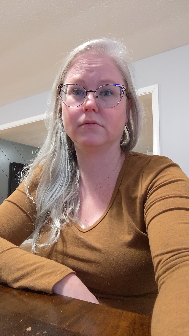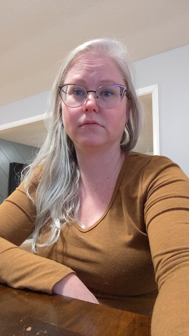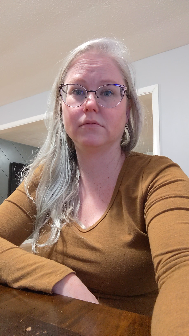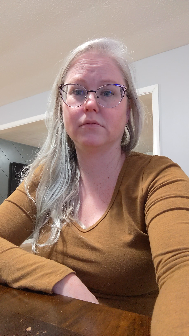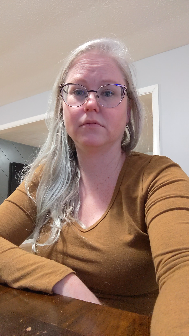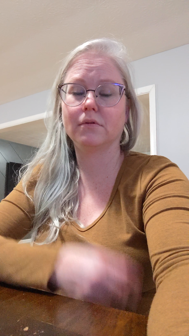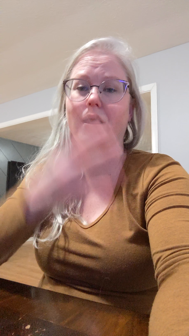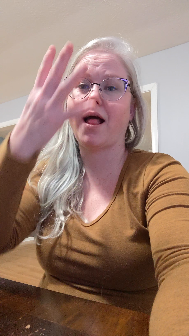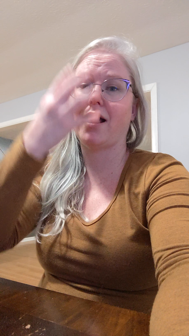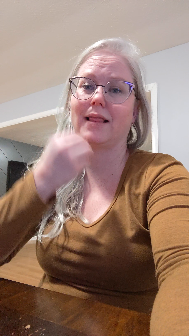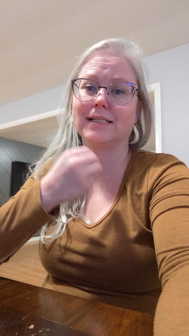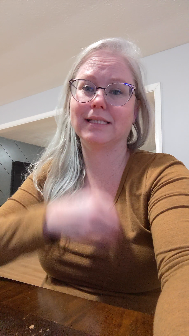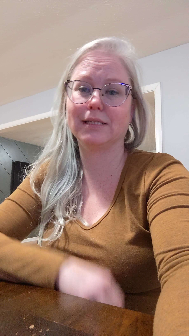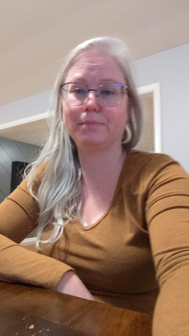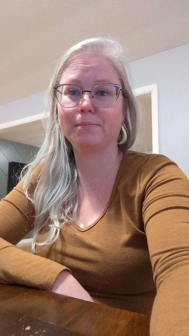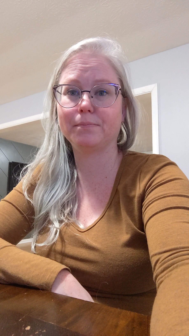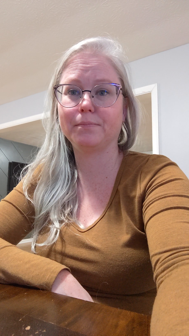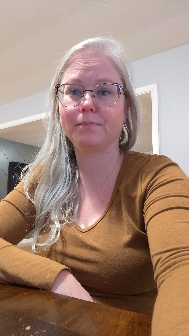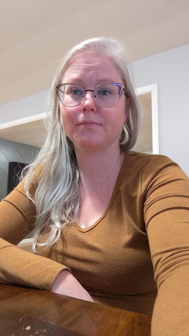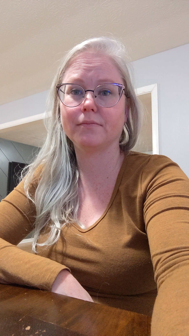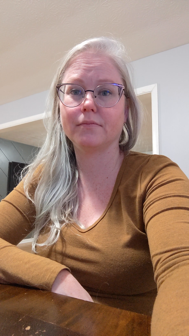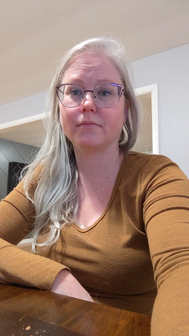asleep